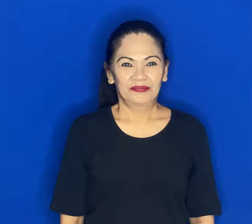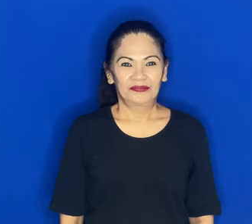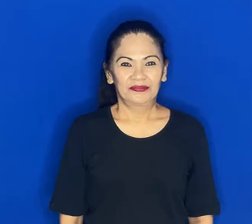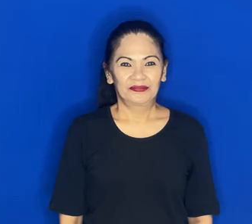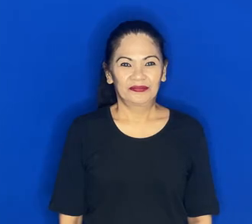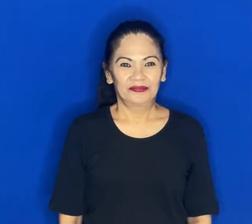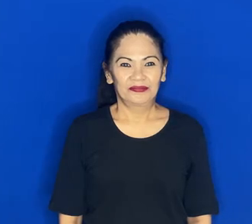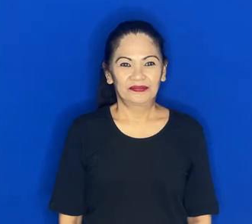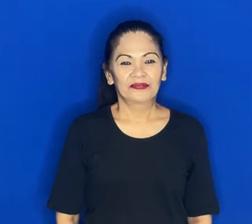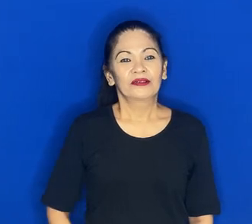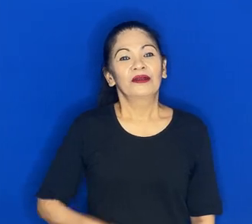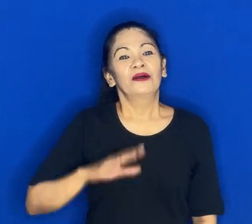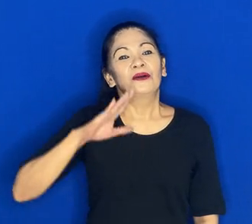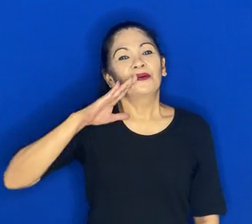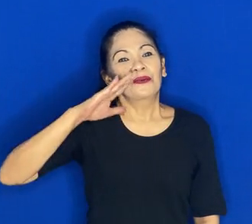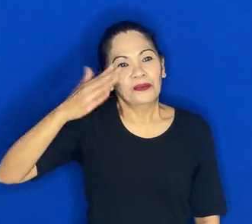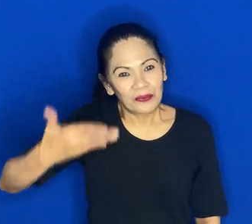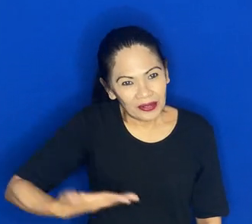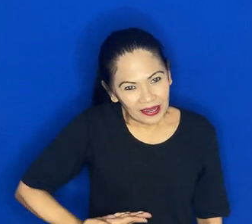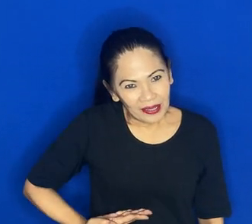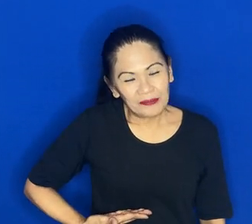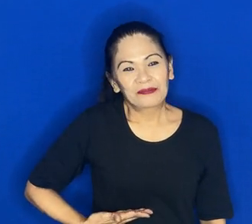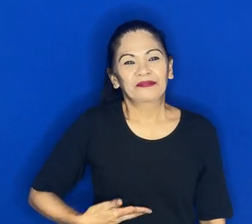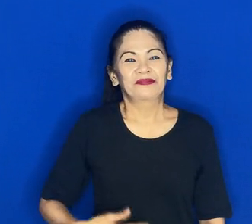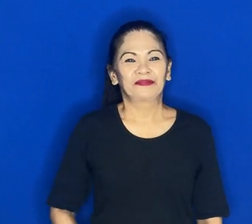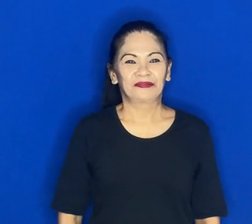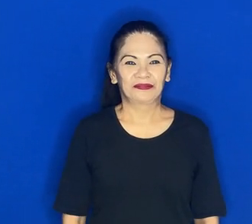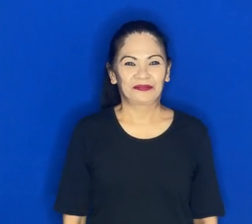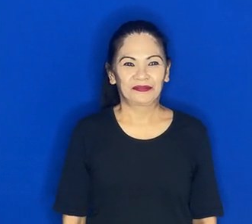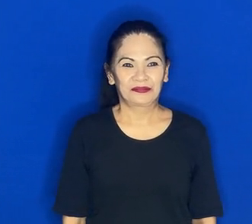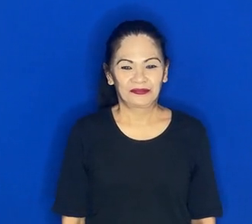youre welcome